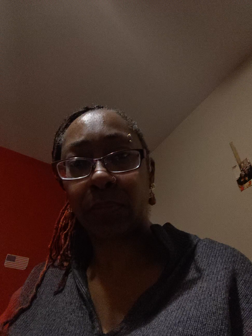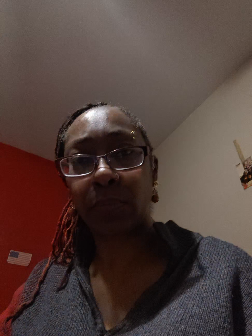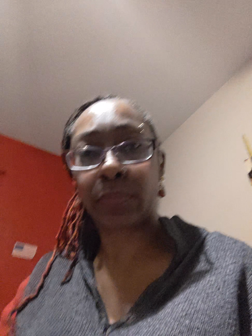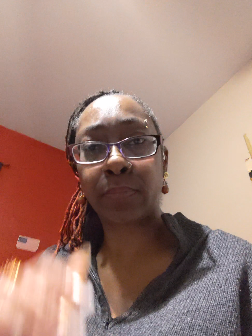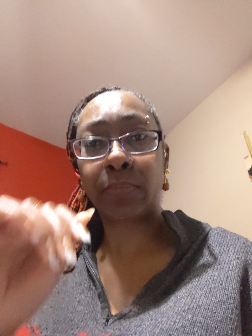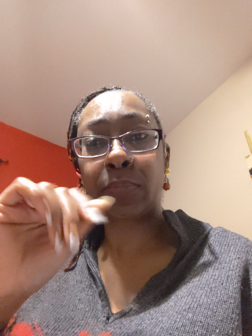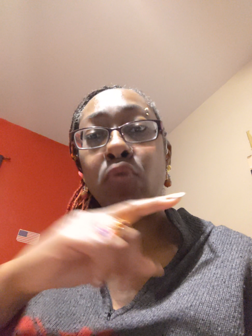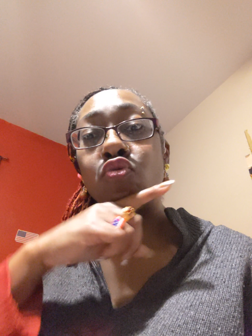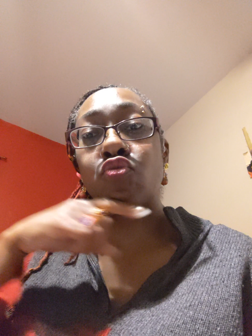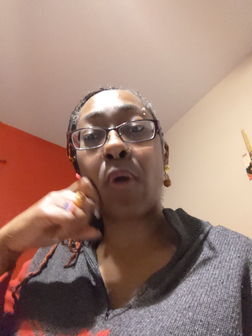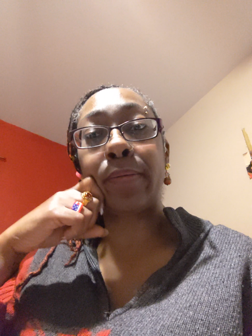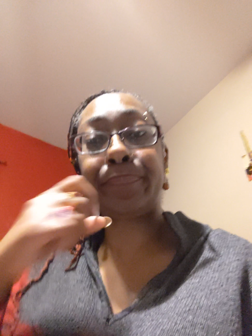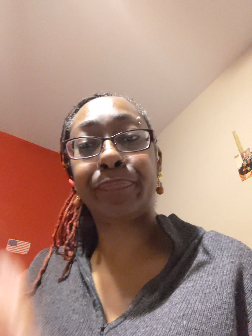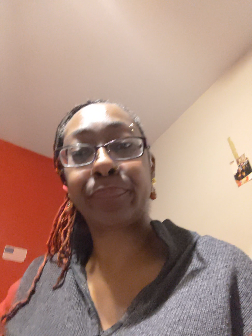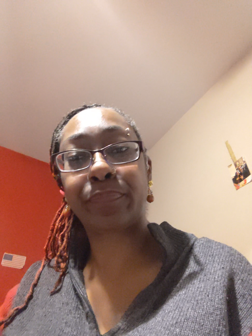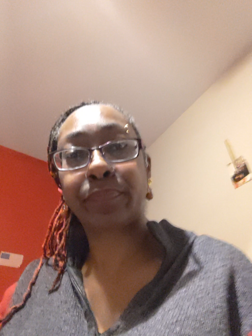dry